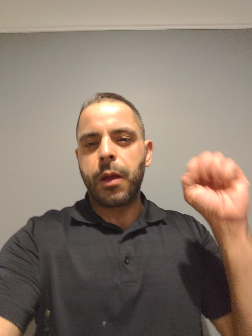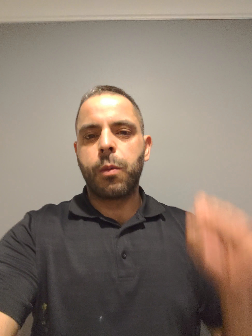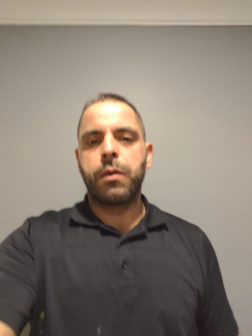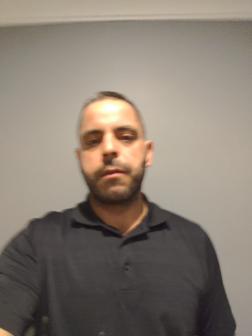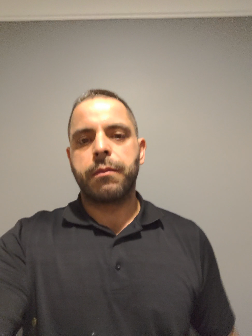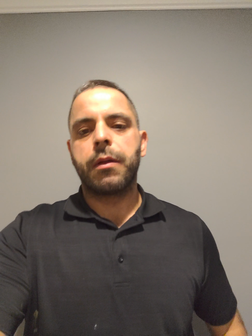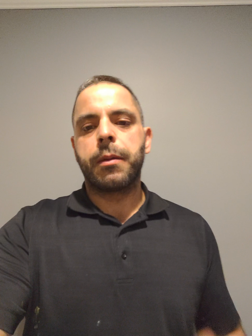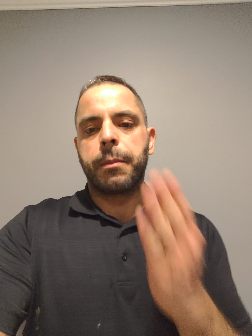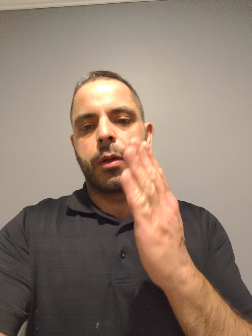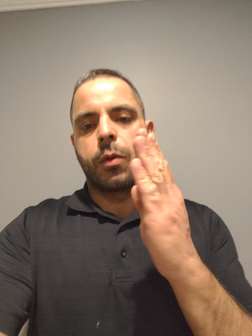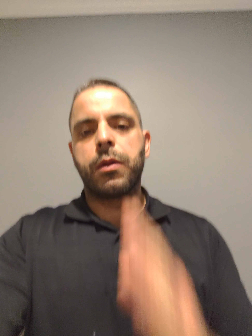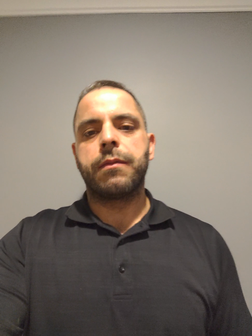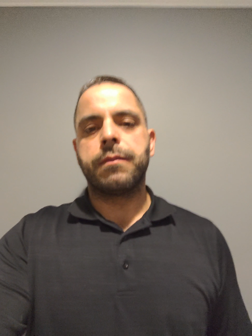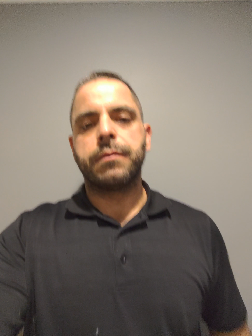blue